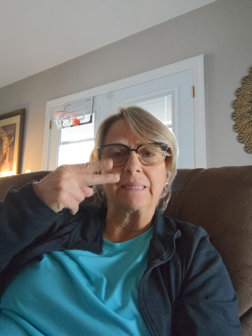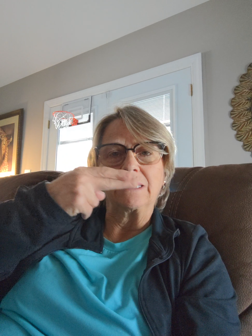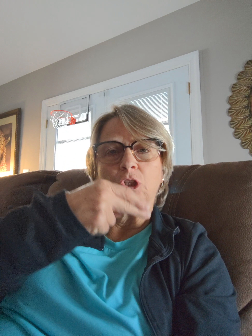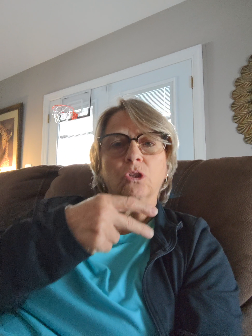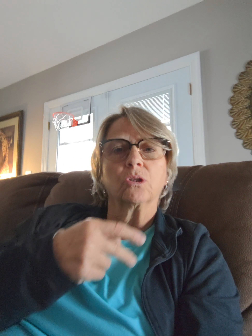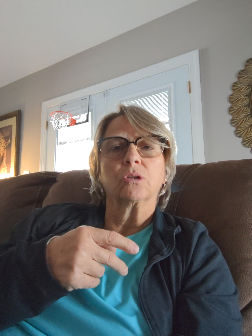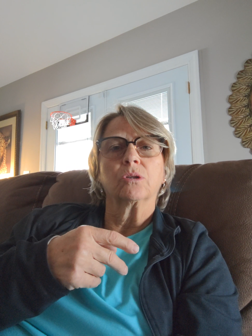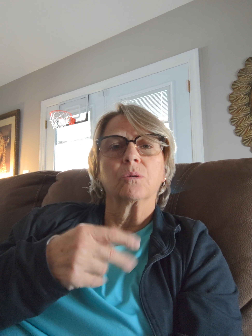scissors